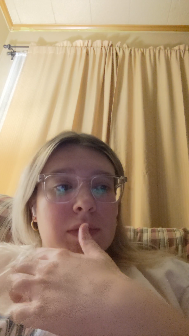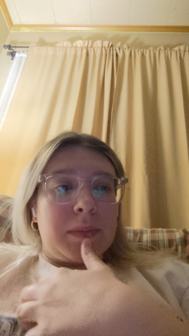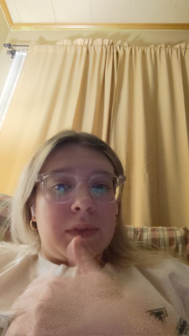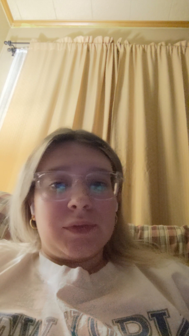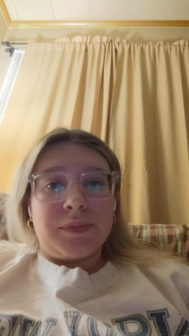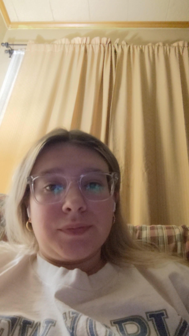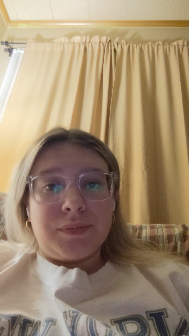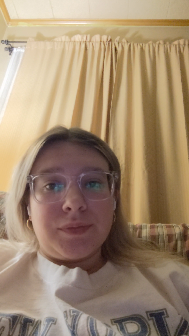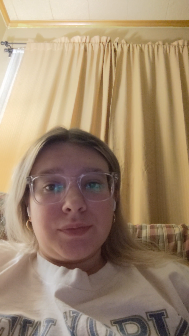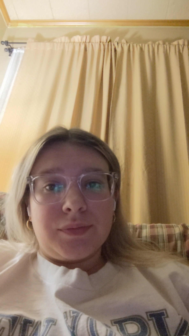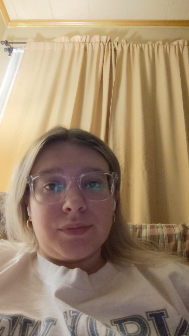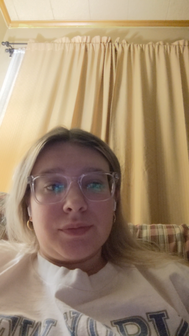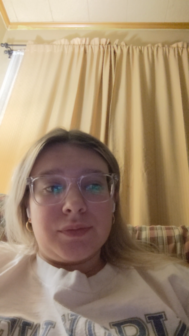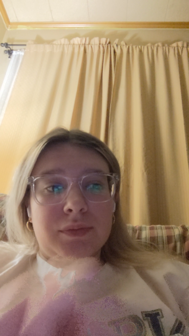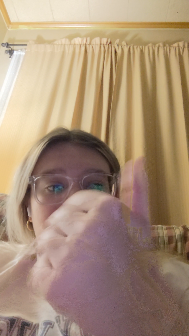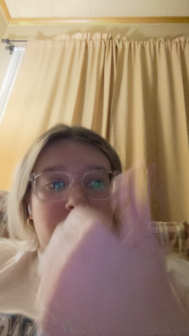other